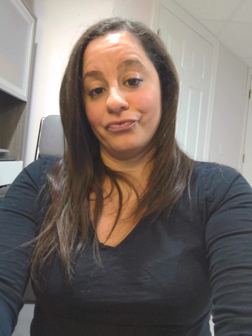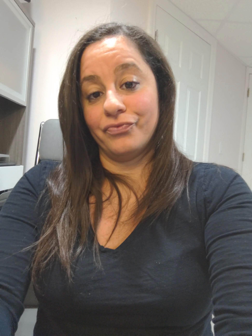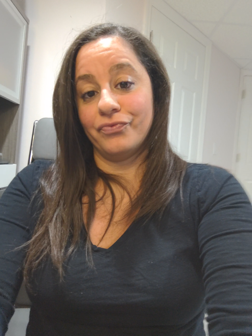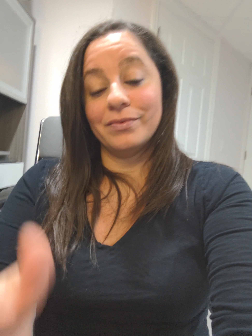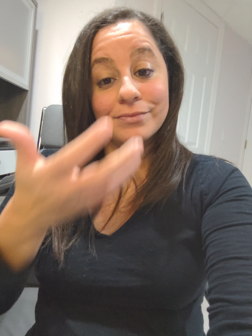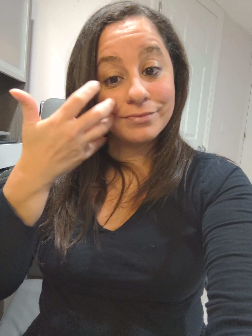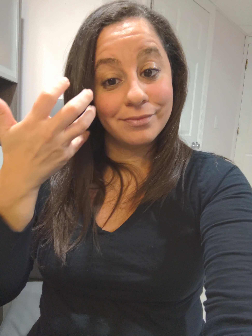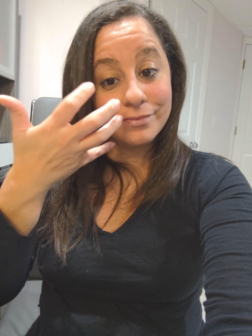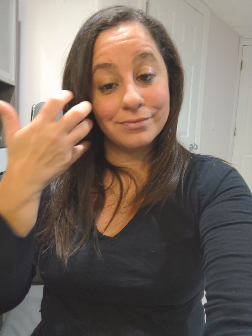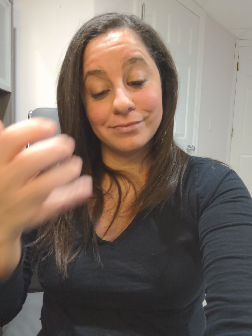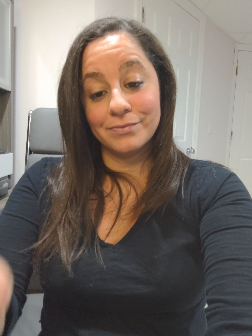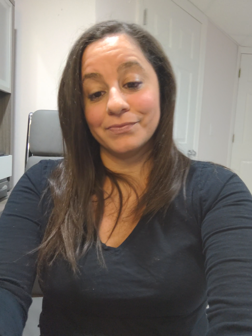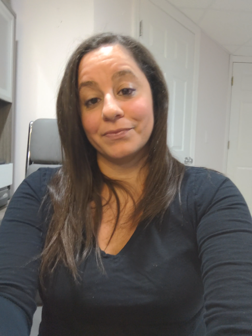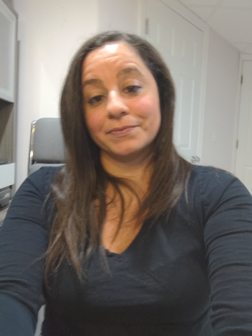tiger